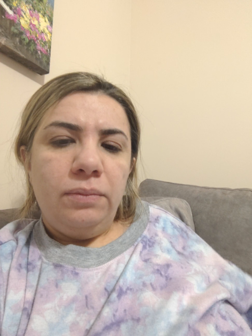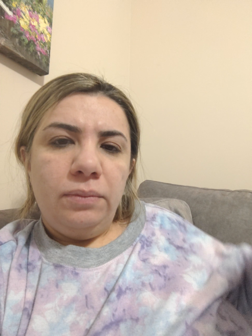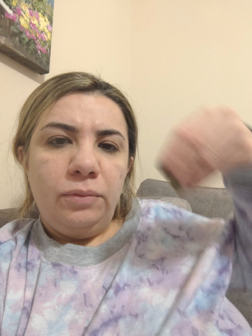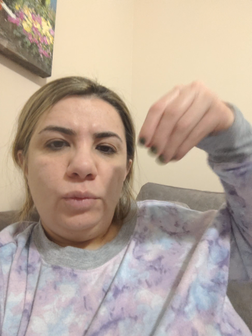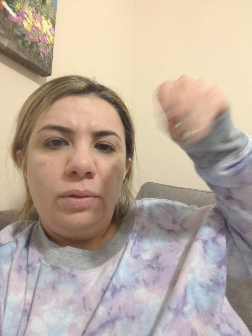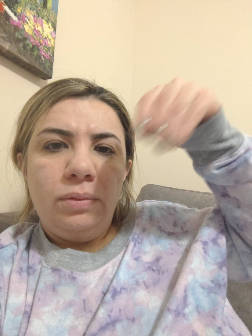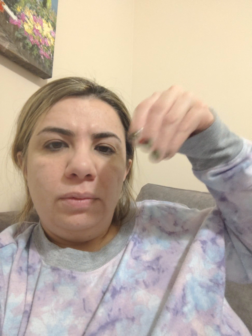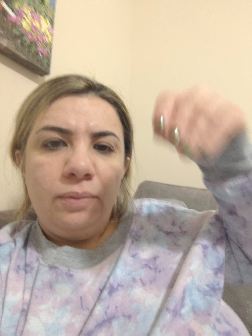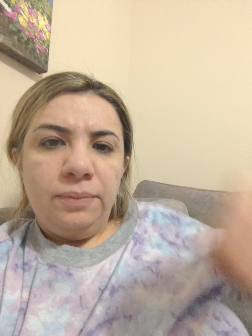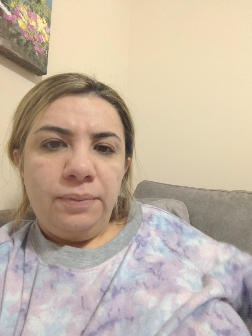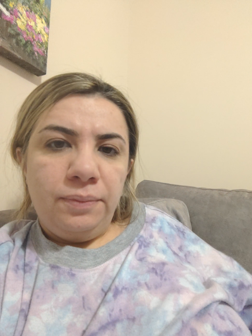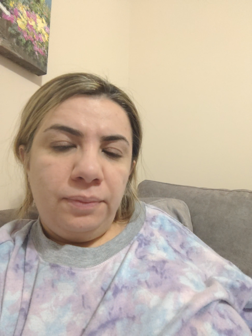store